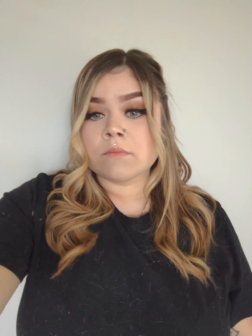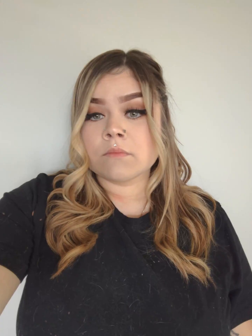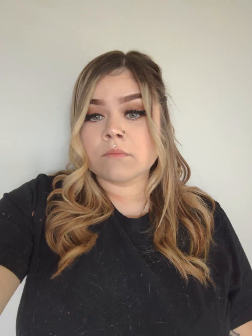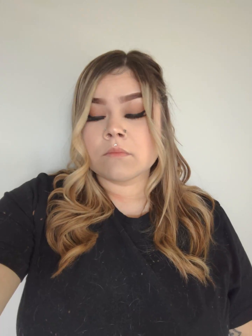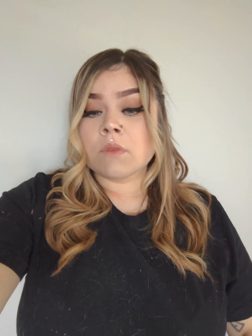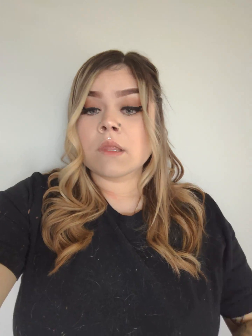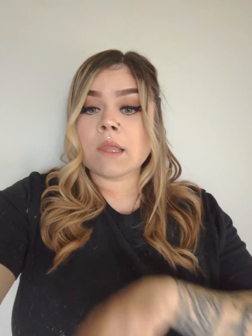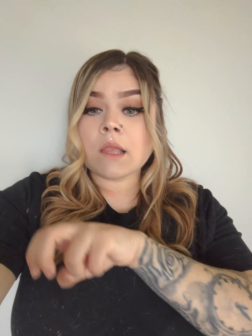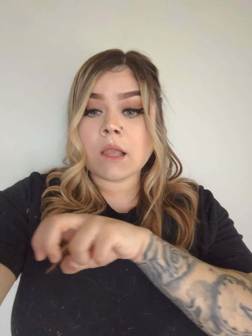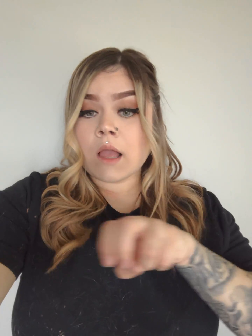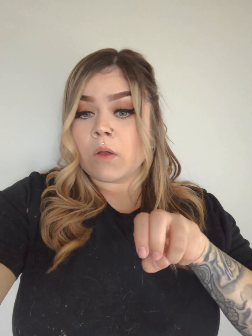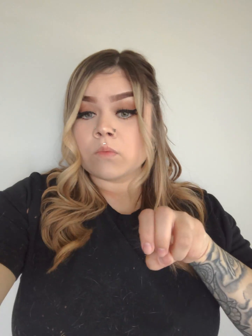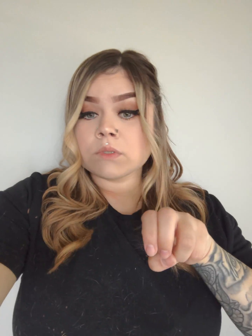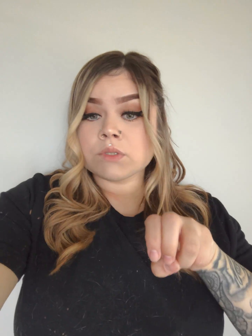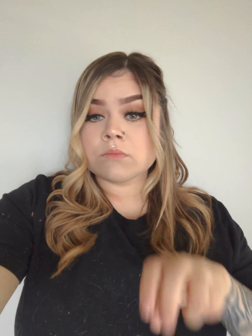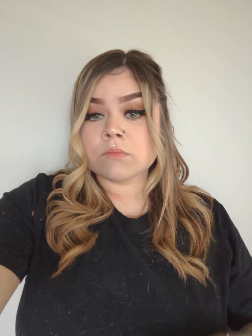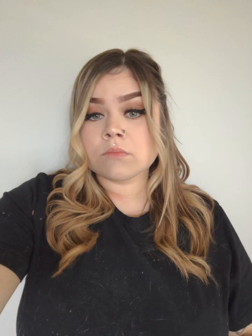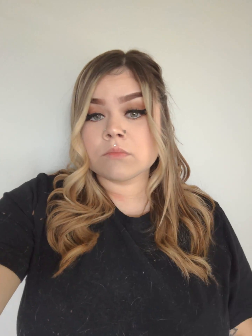couch